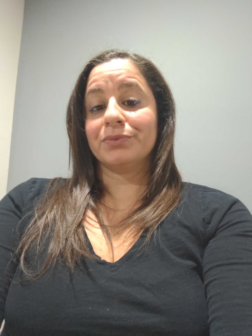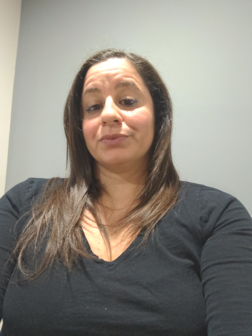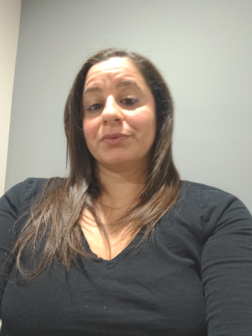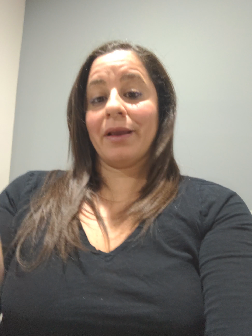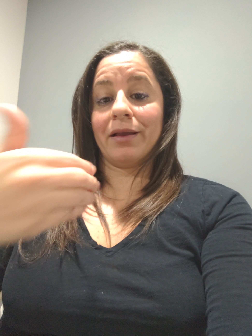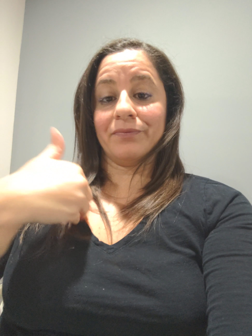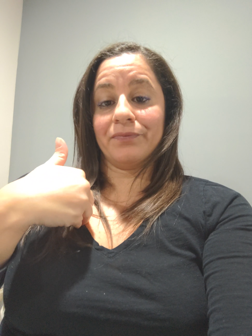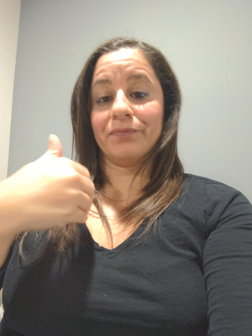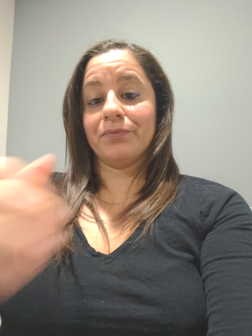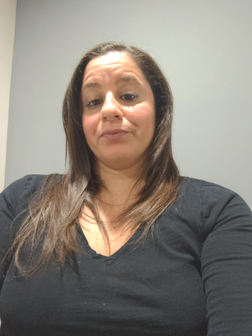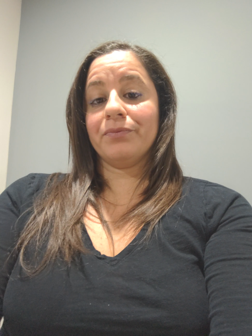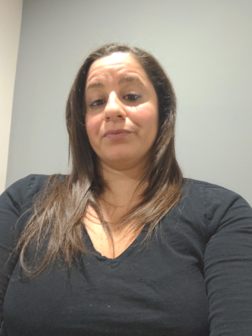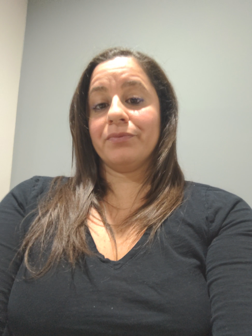have